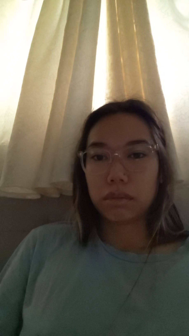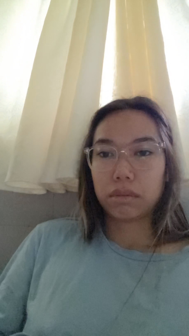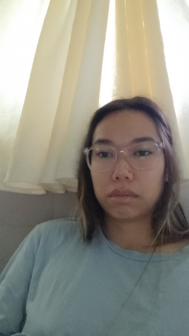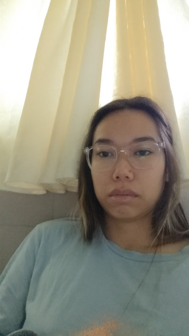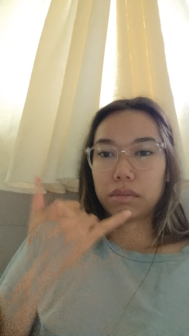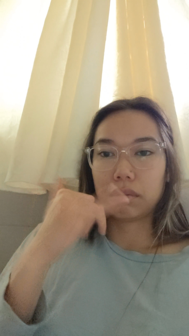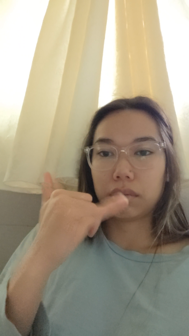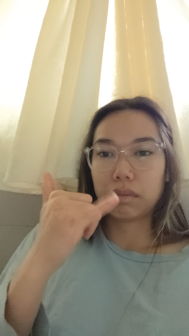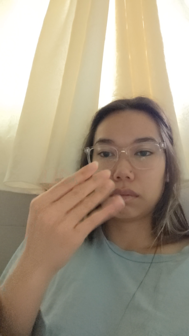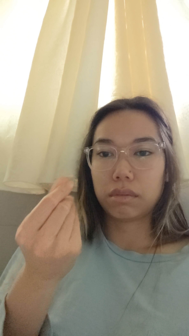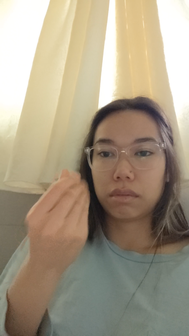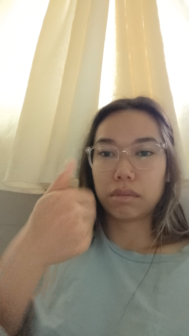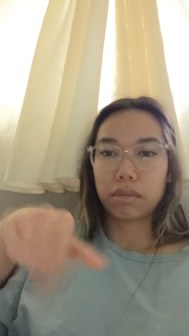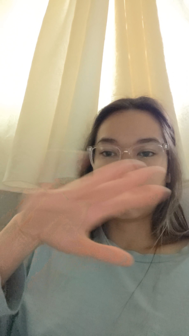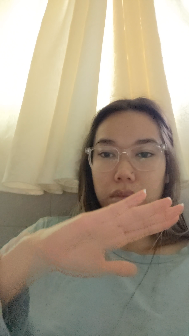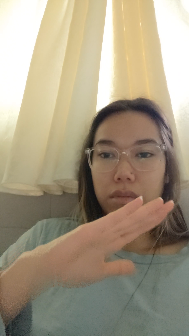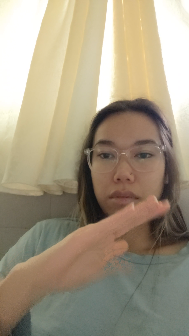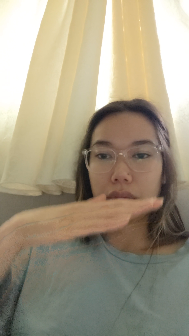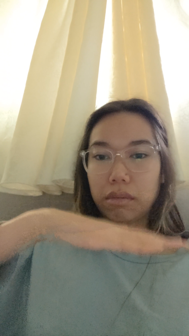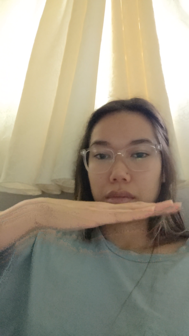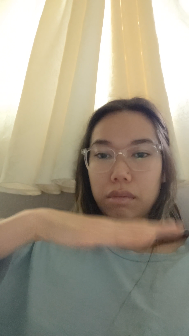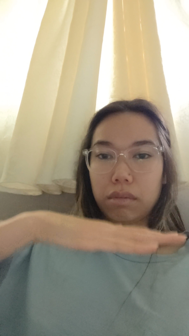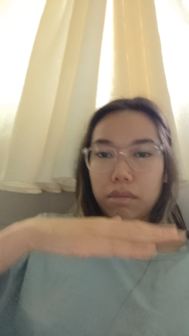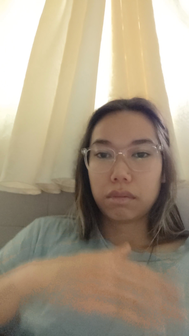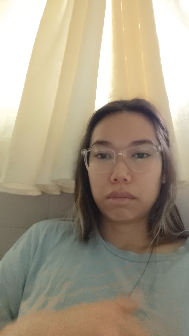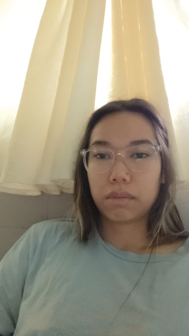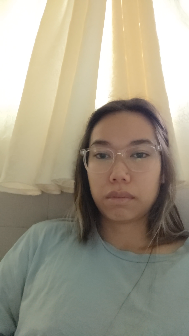playground